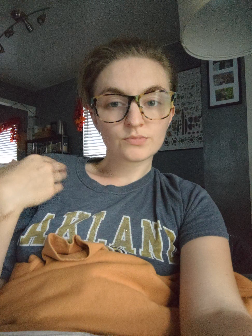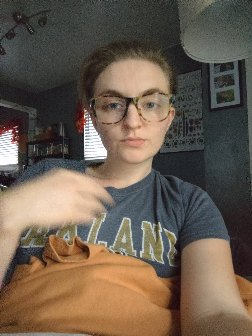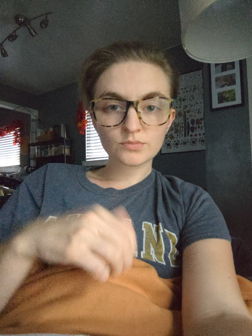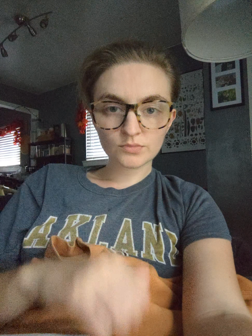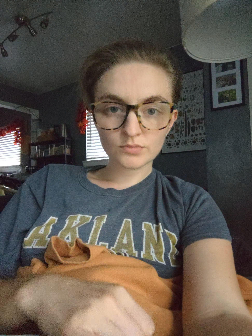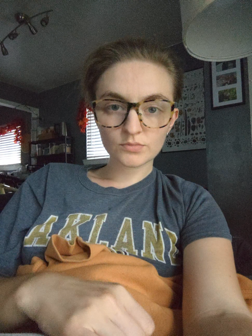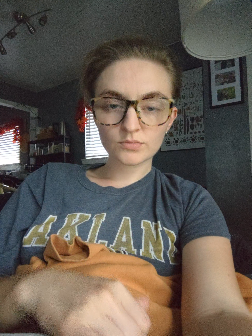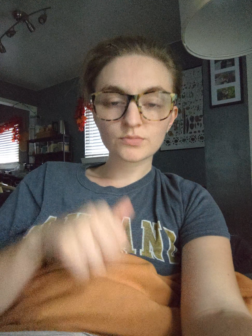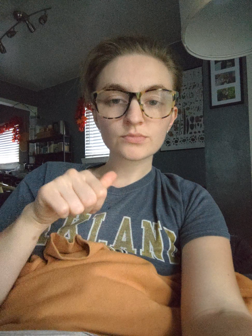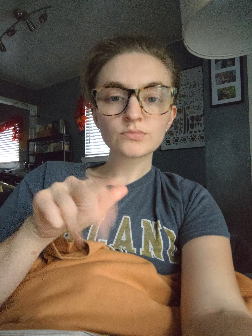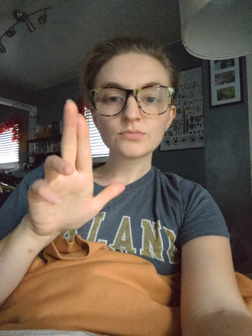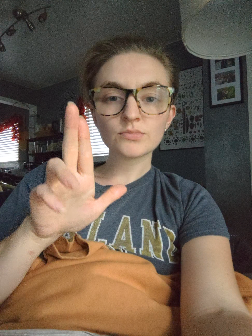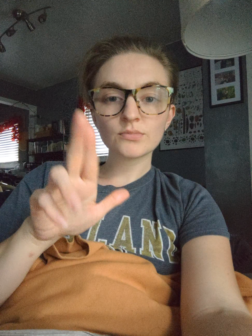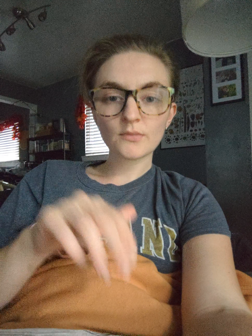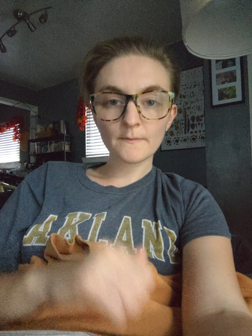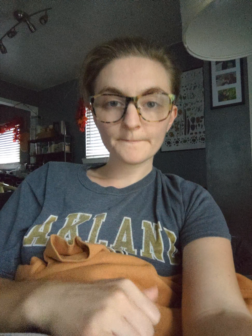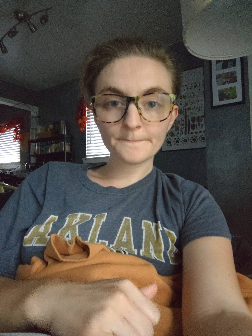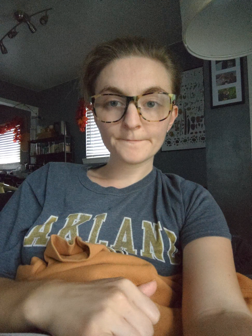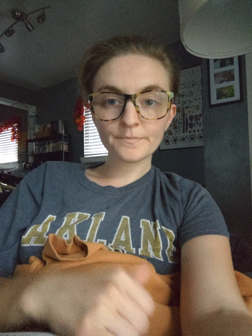lick